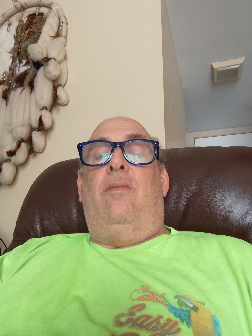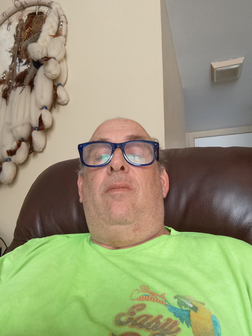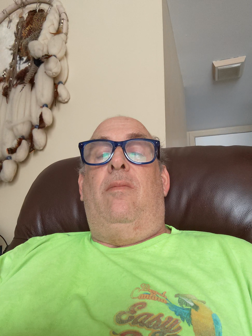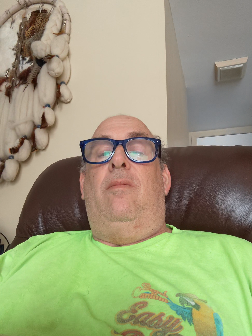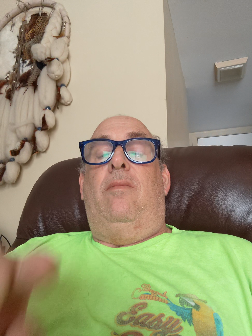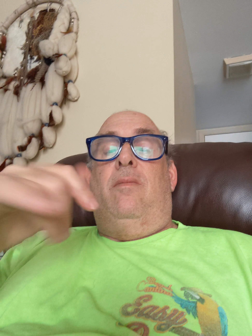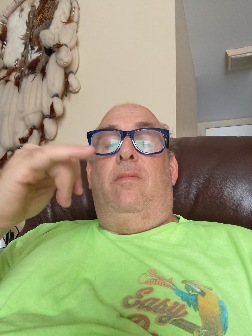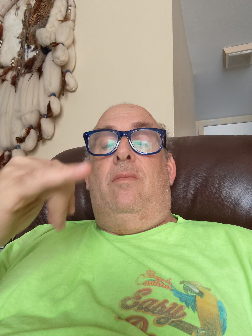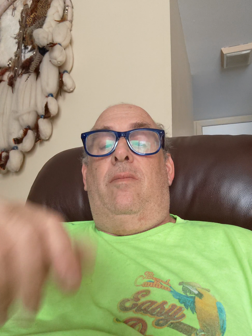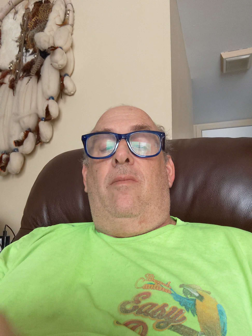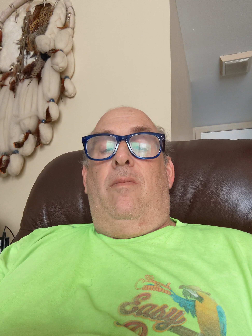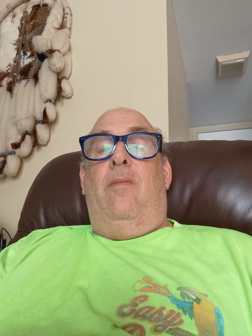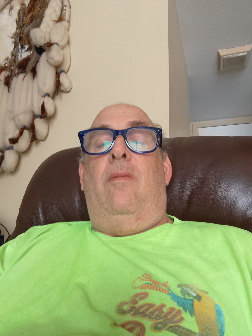yellow